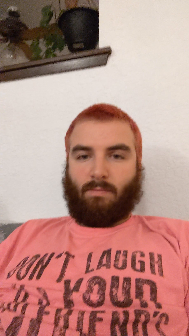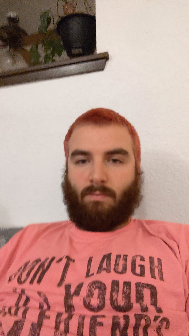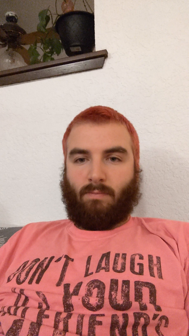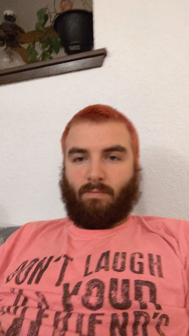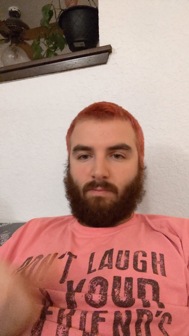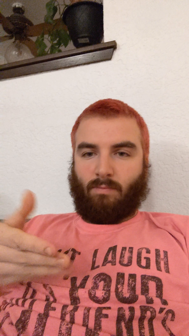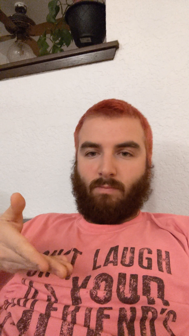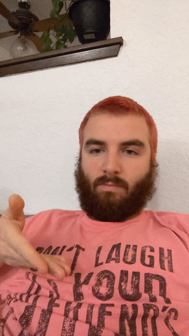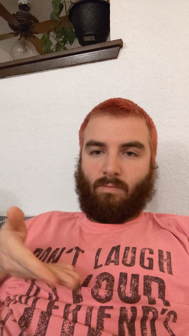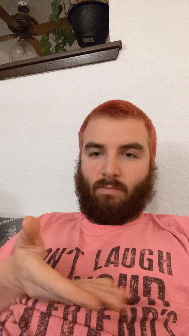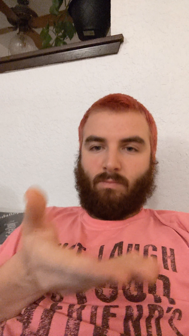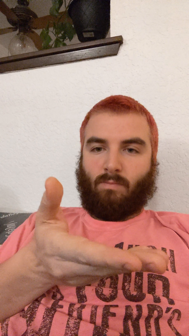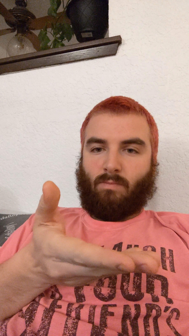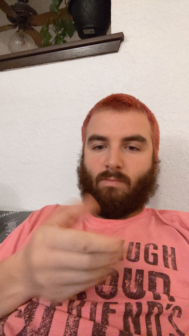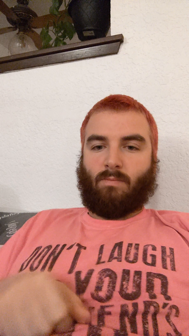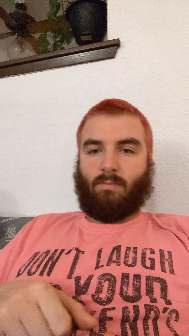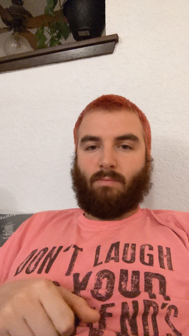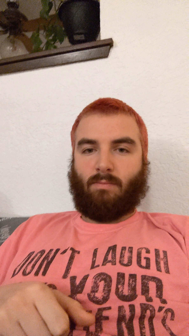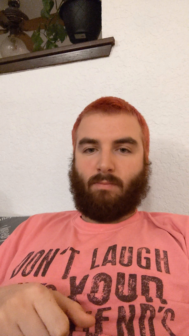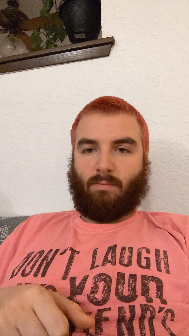oven